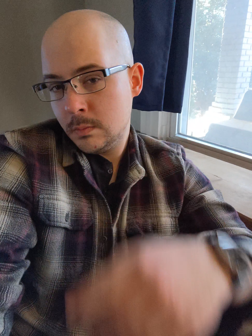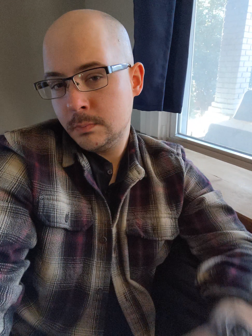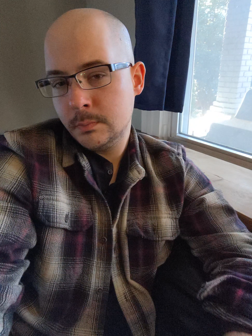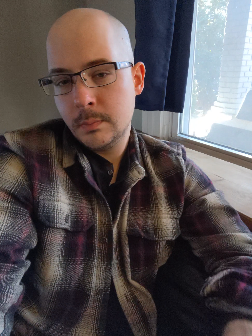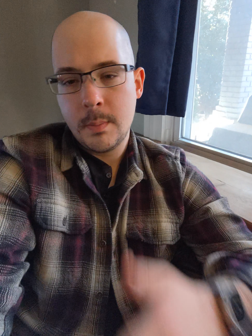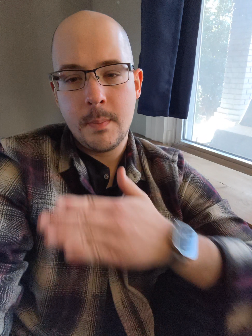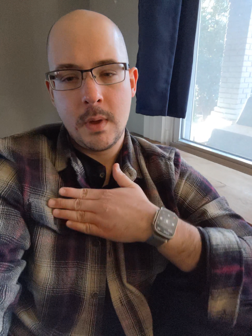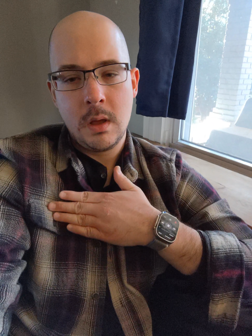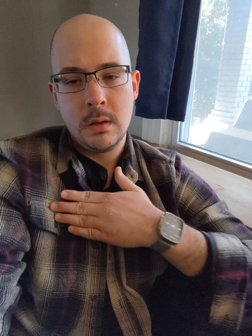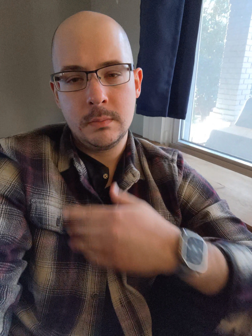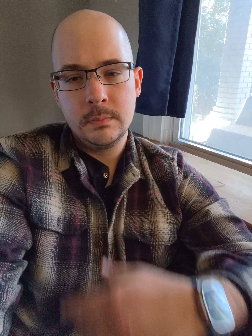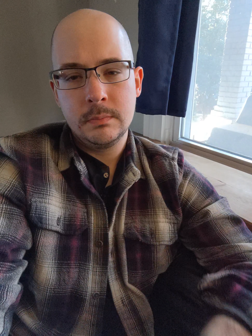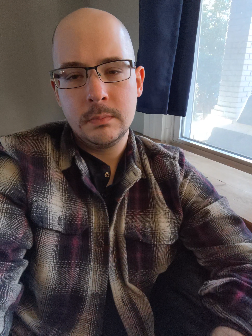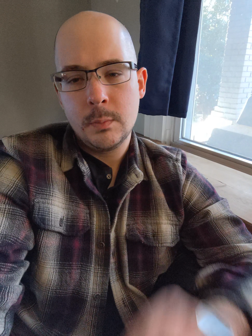my